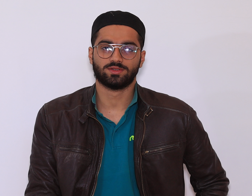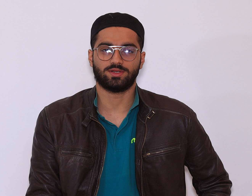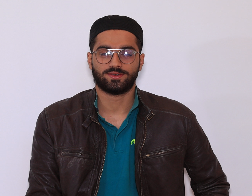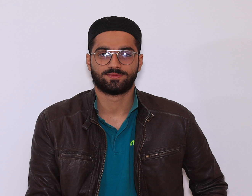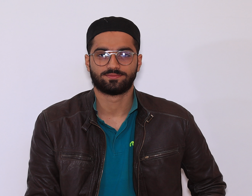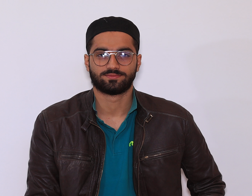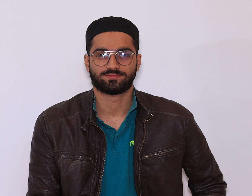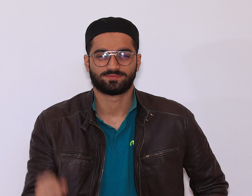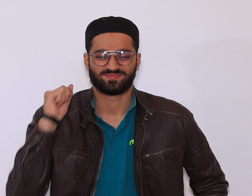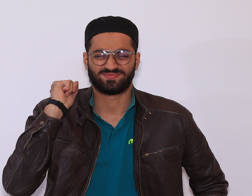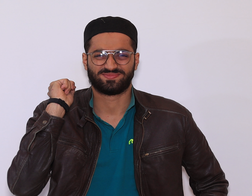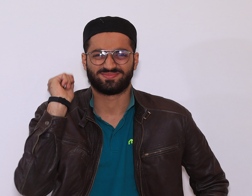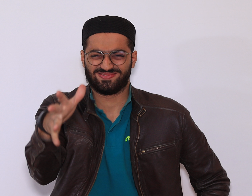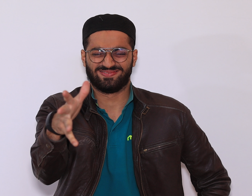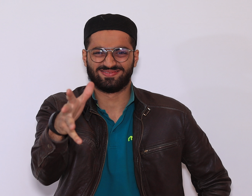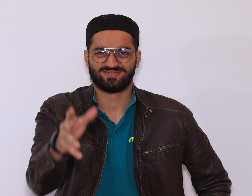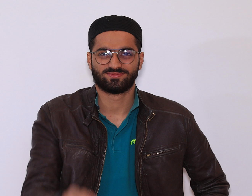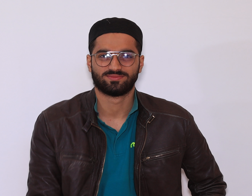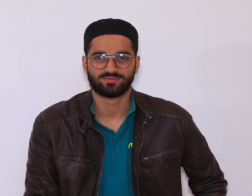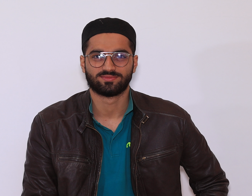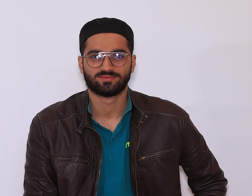bad